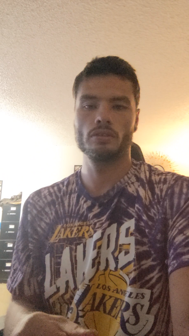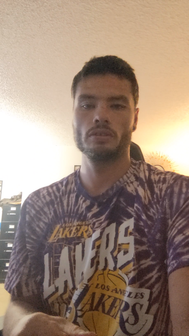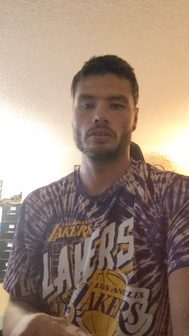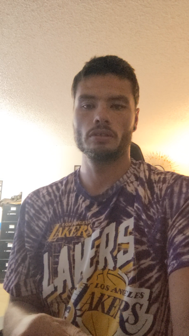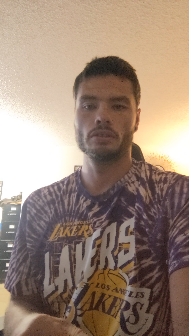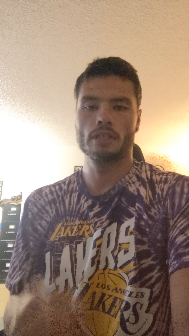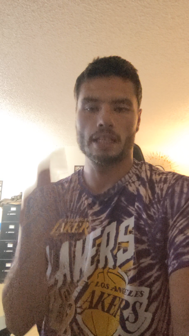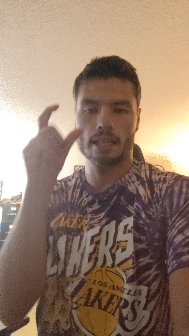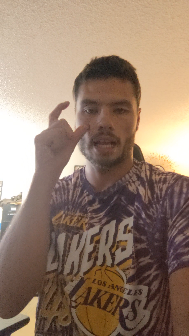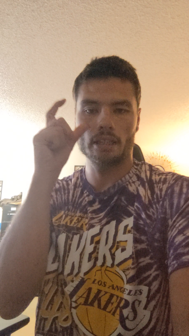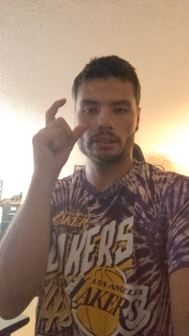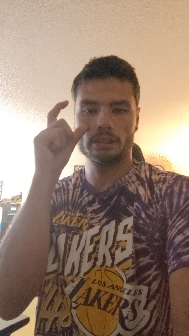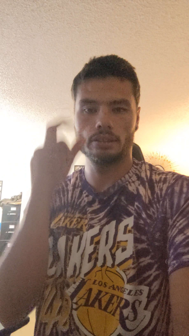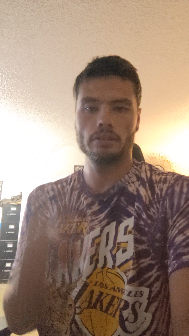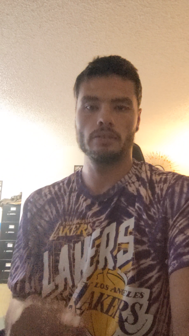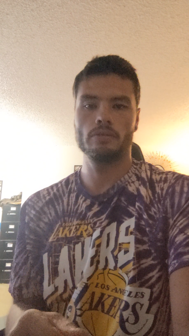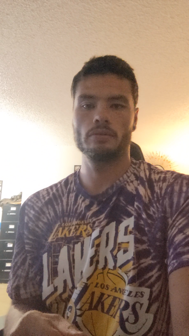glasses